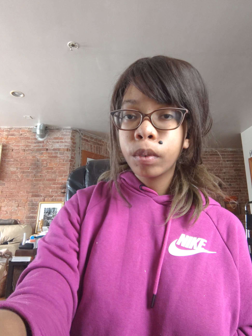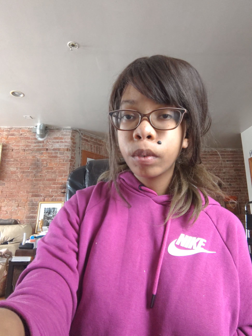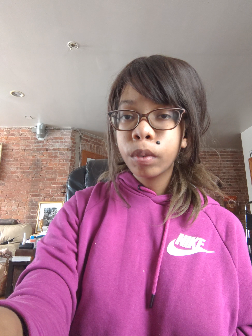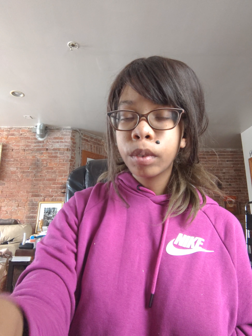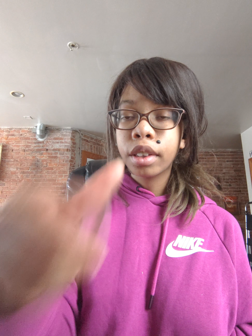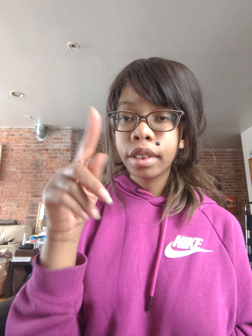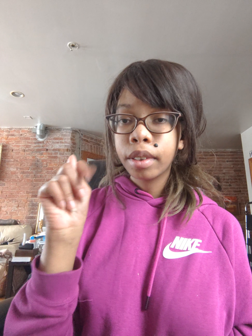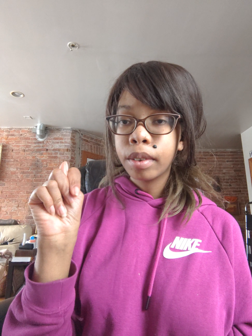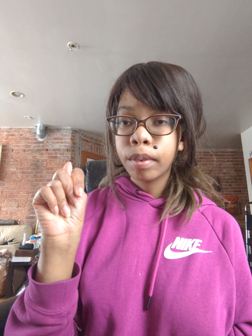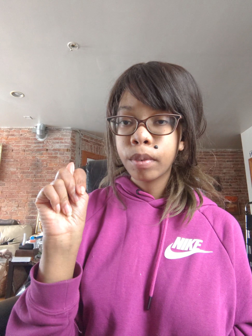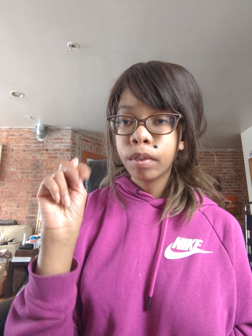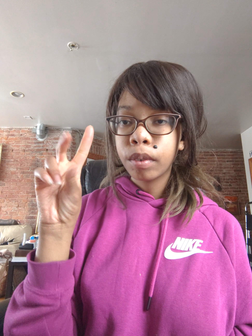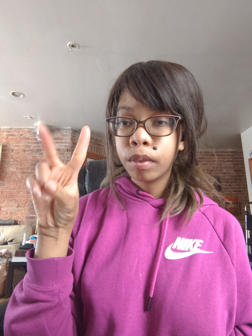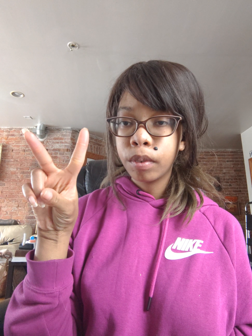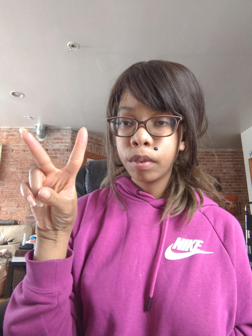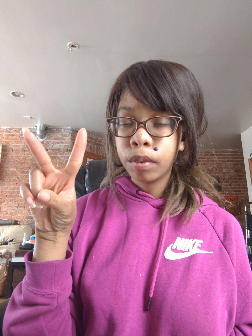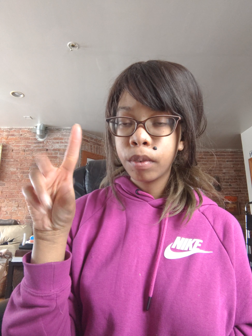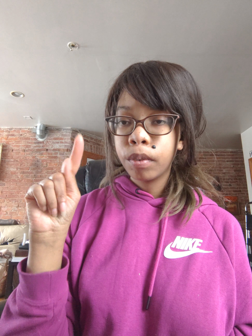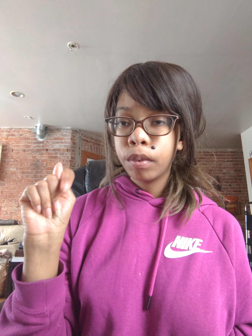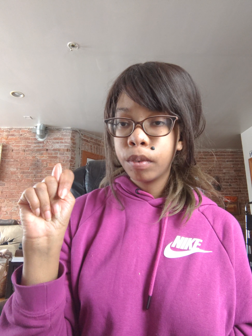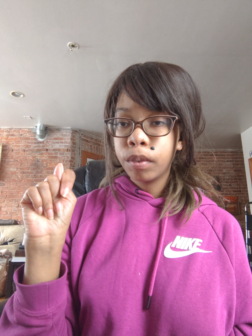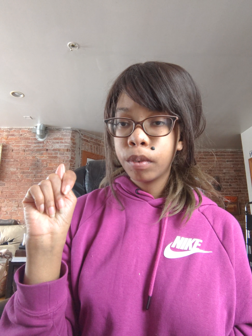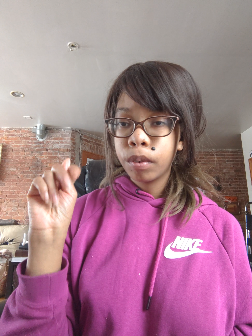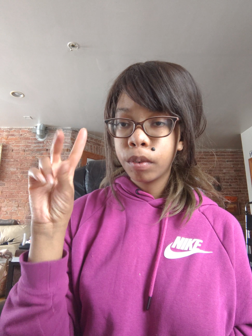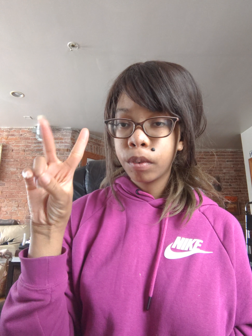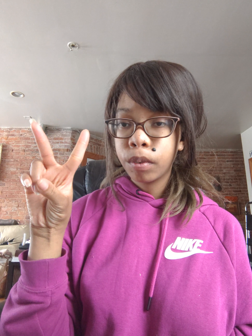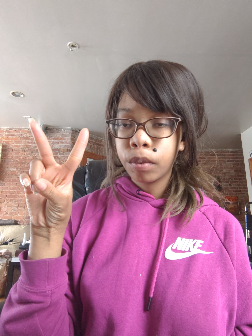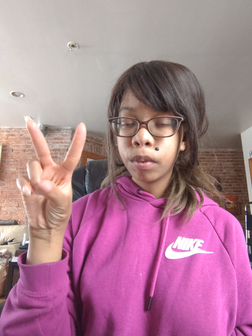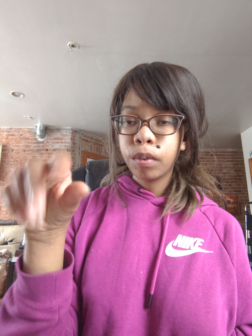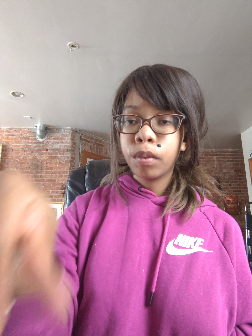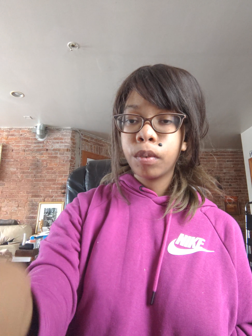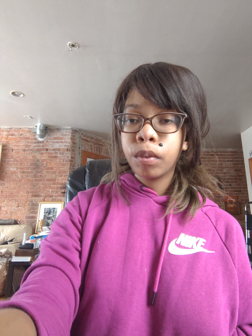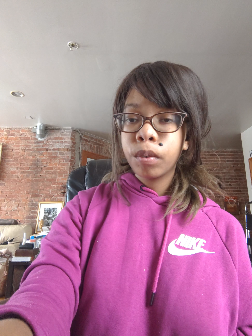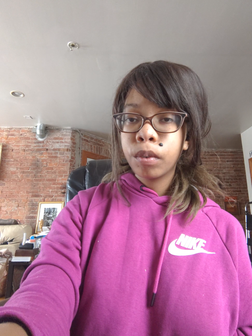TV